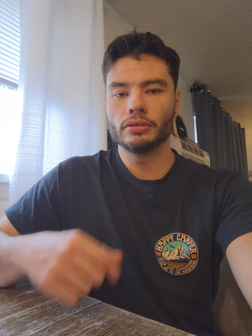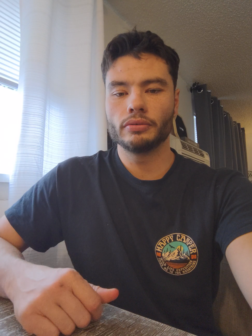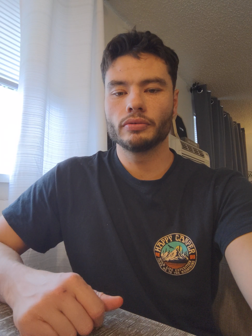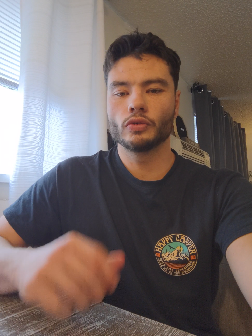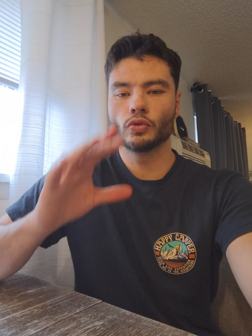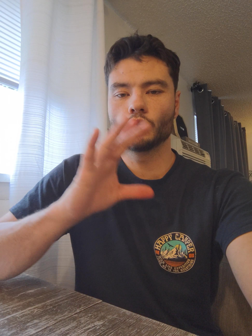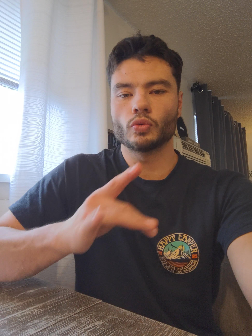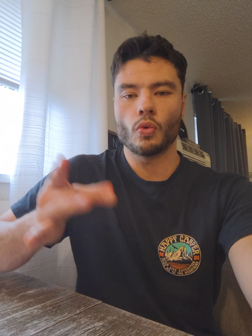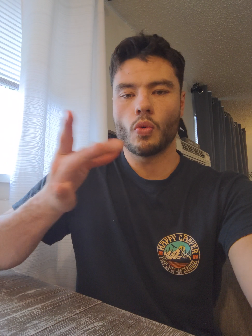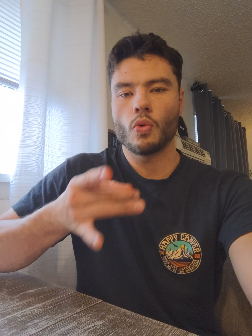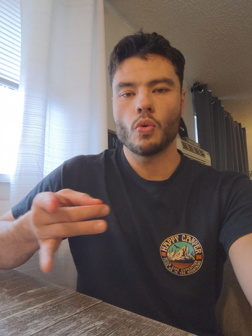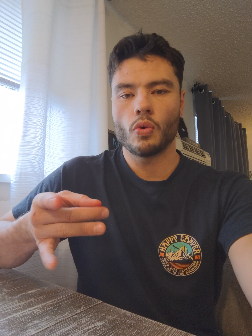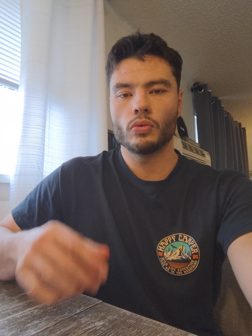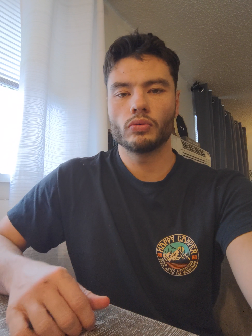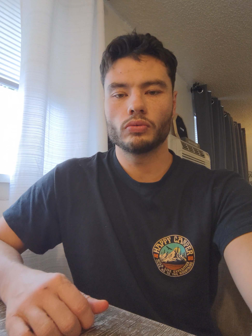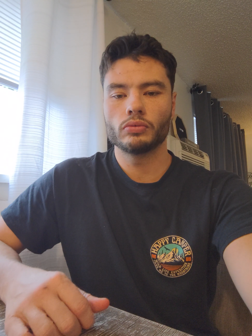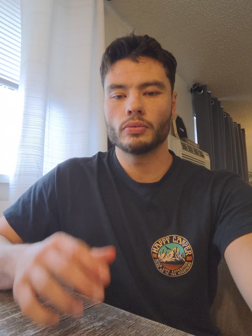story